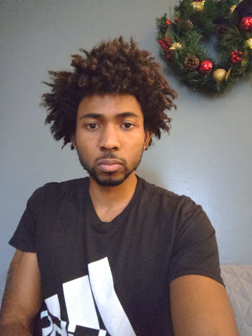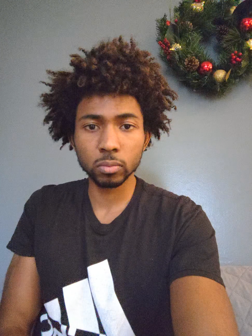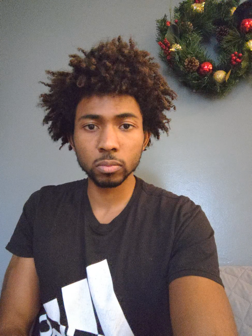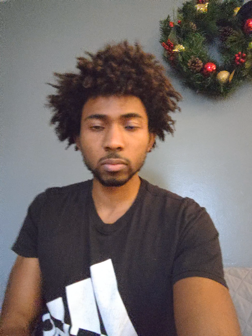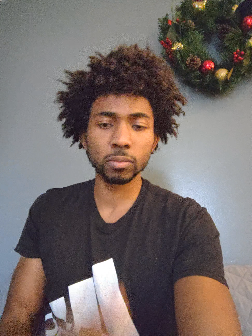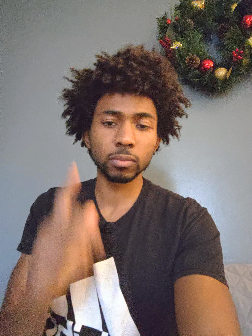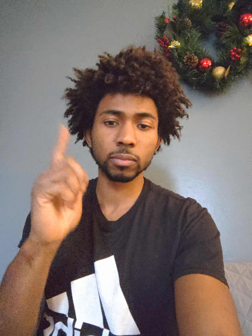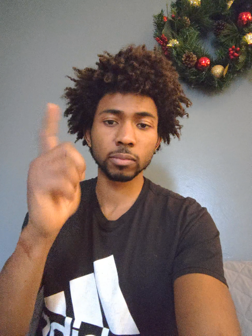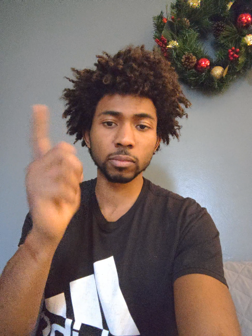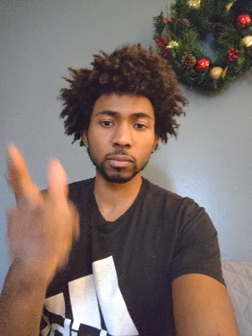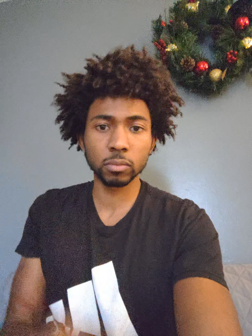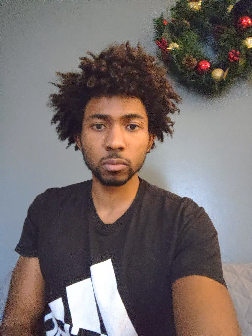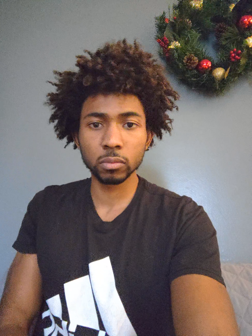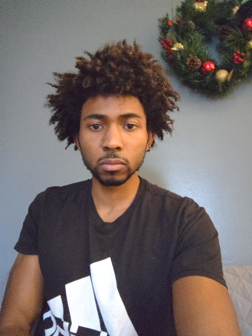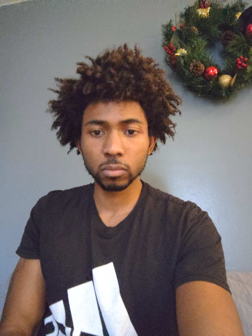later